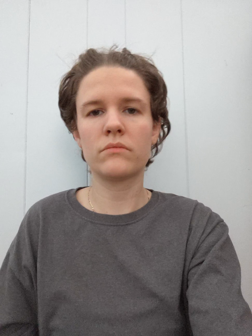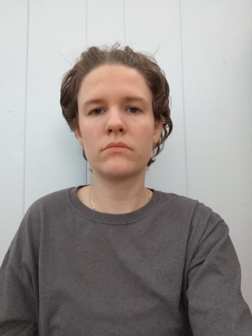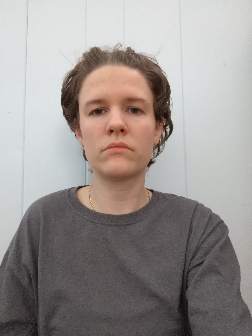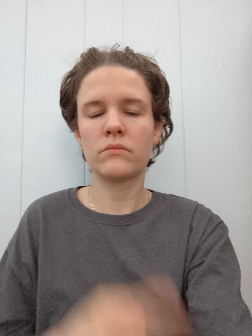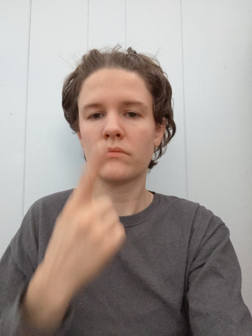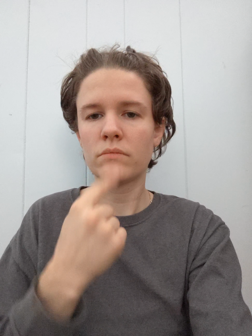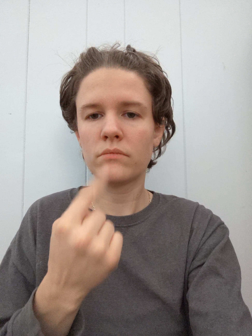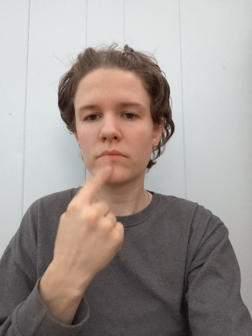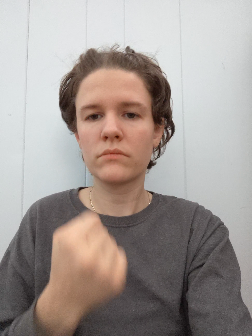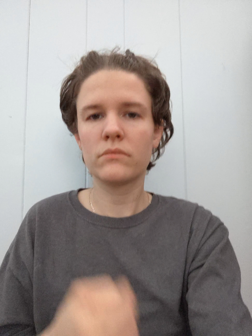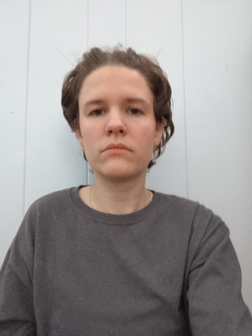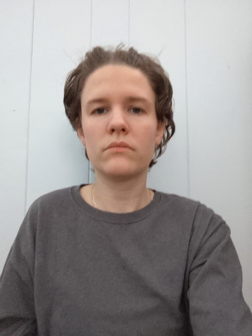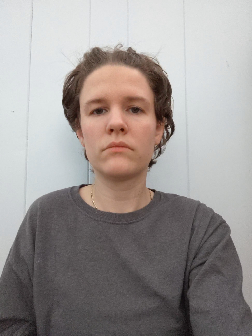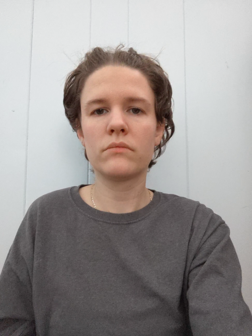red